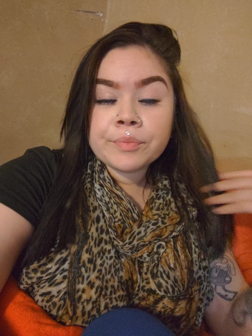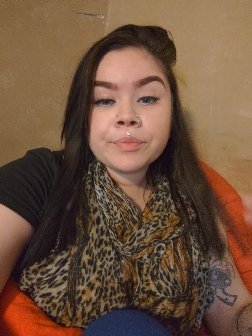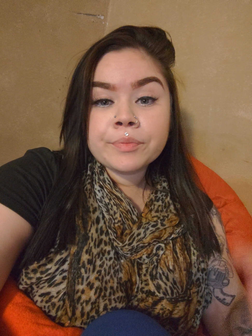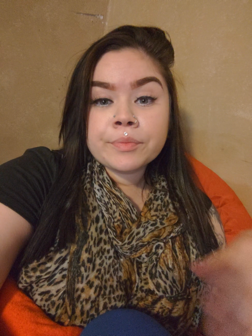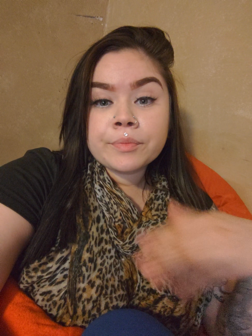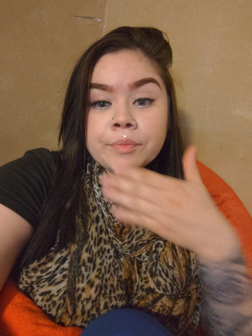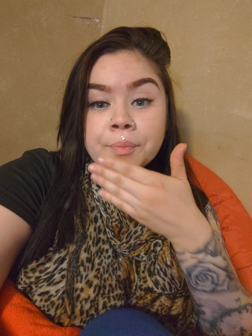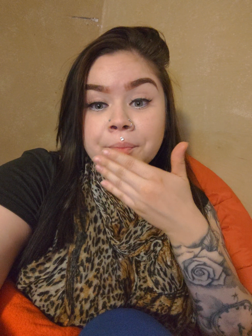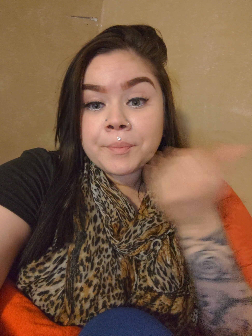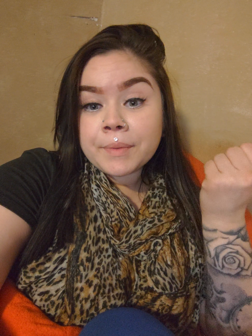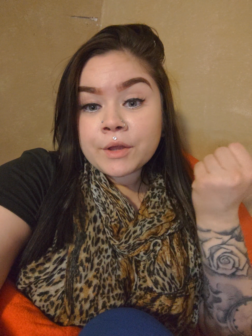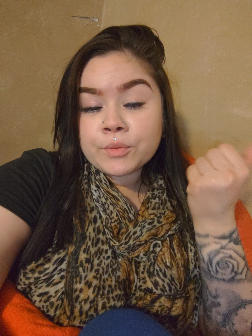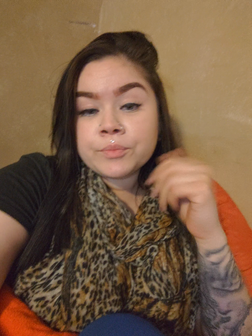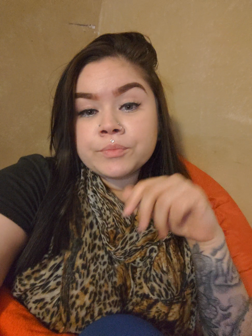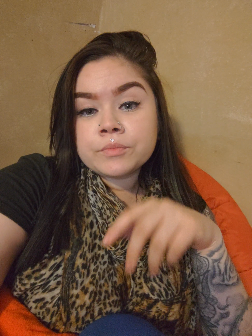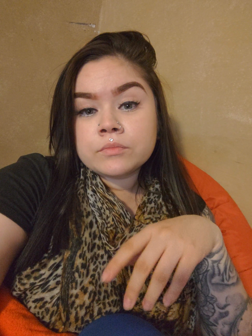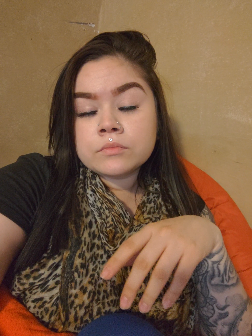better